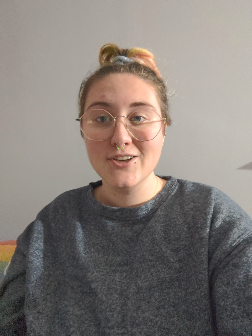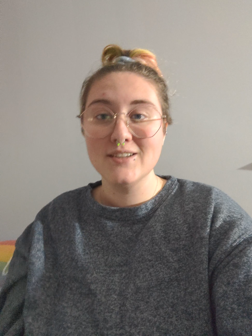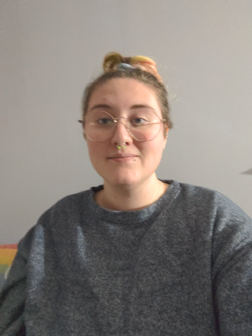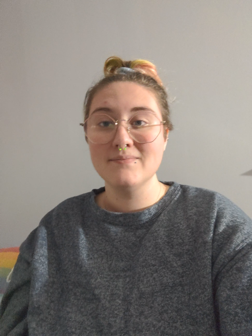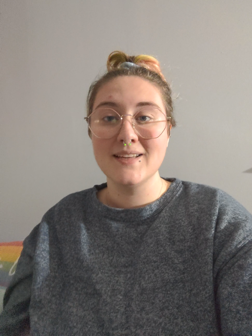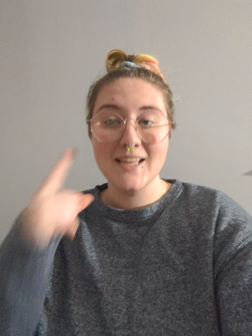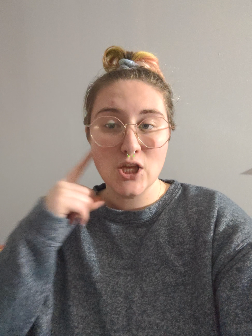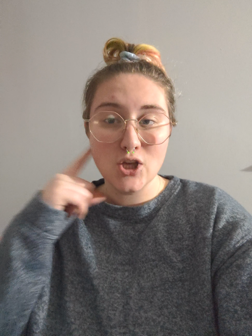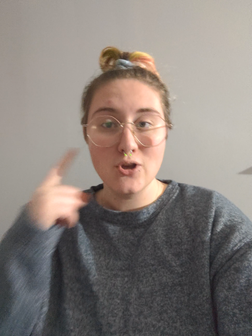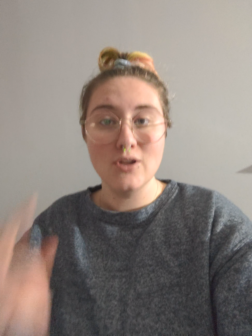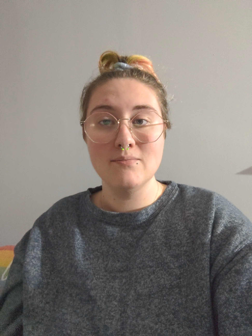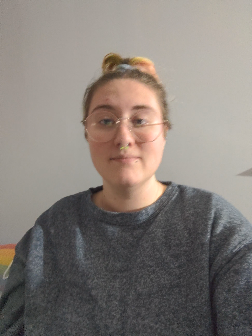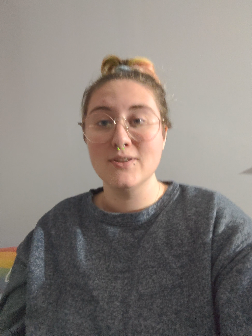ear